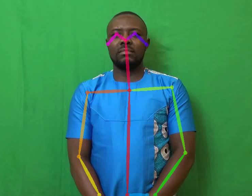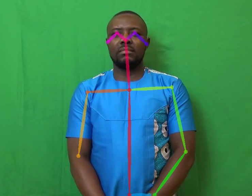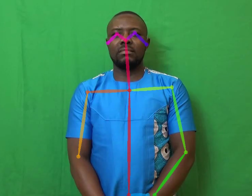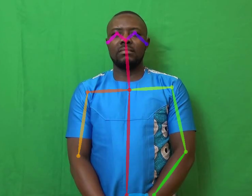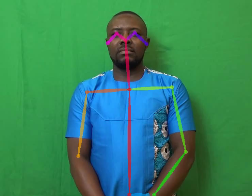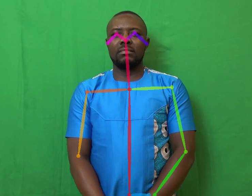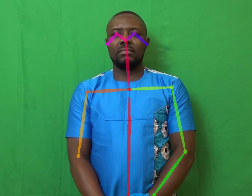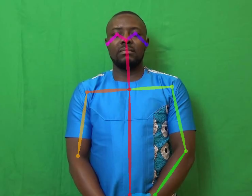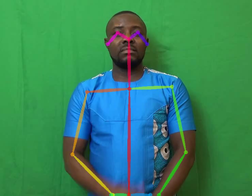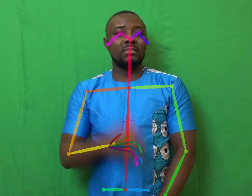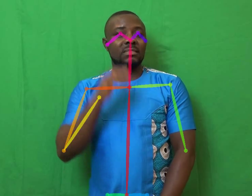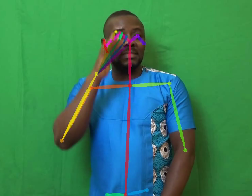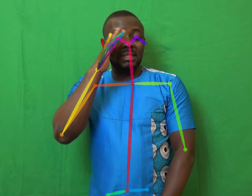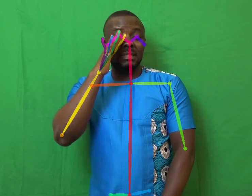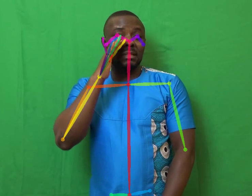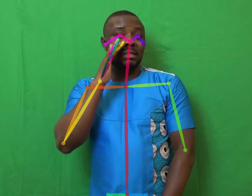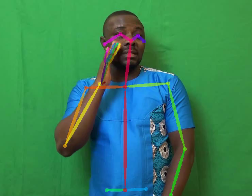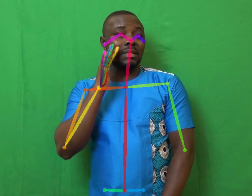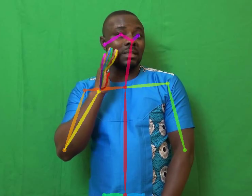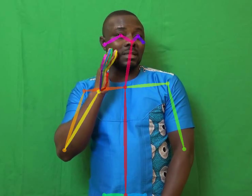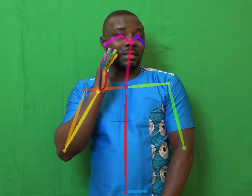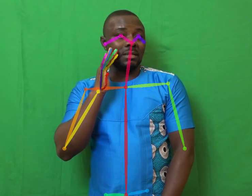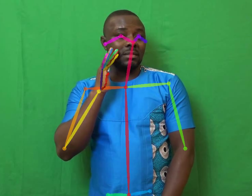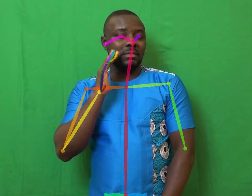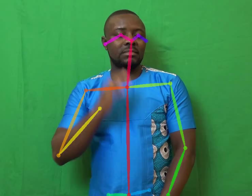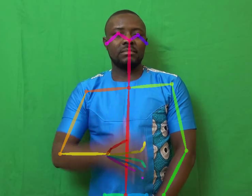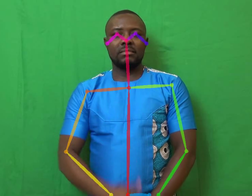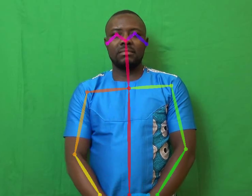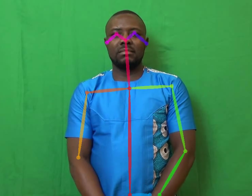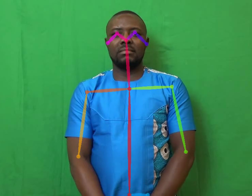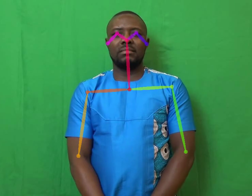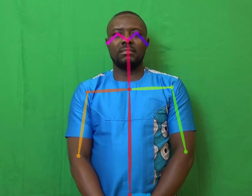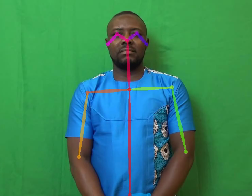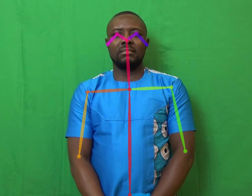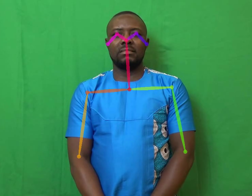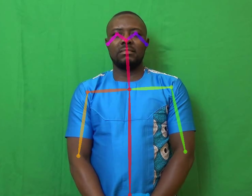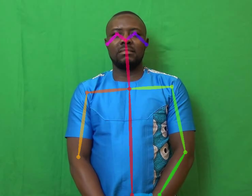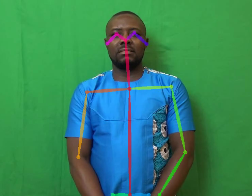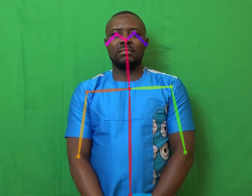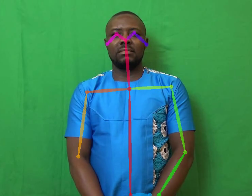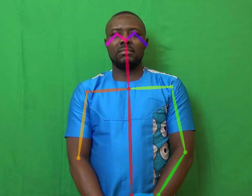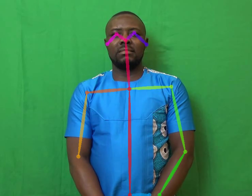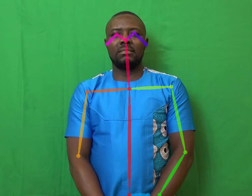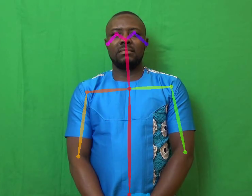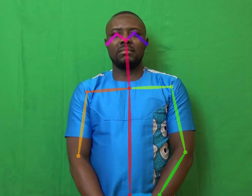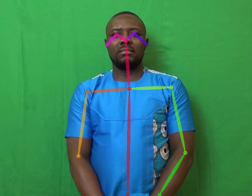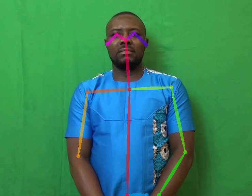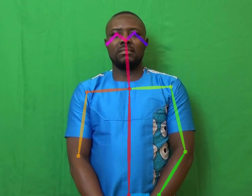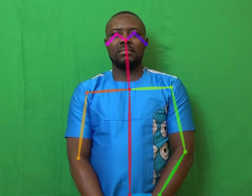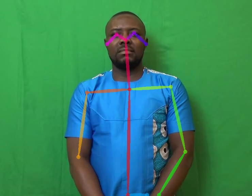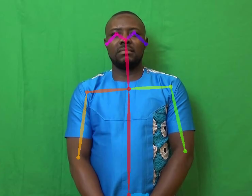colour